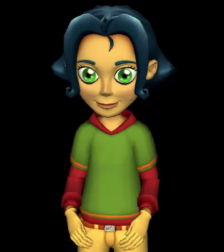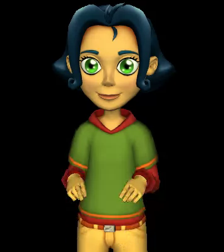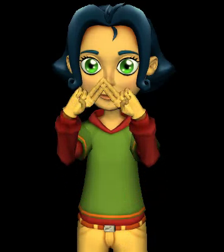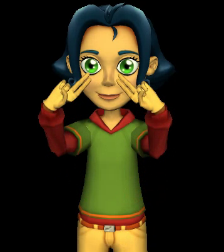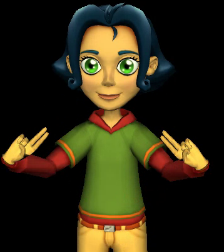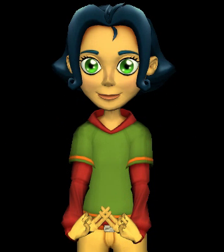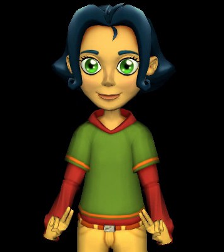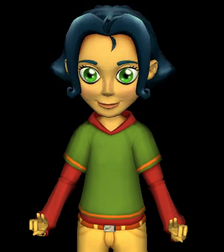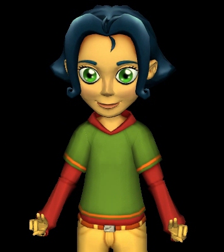دولي